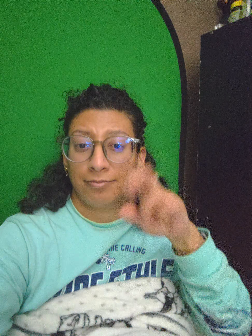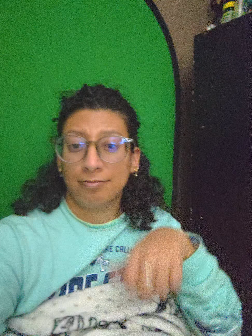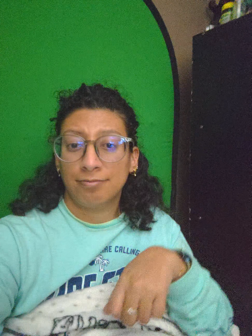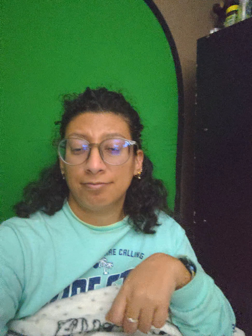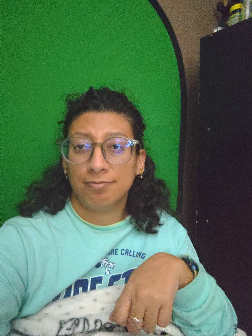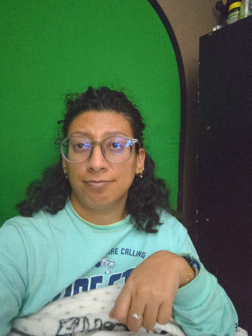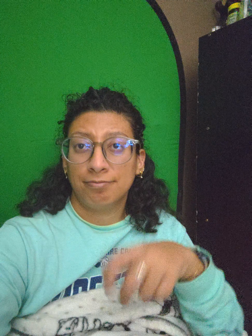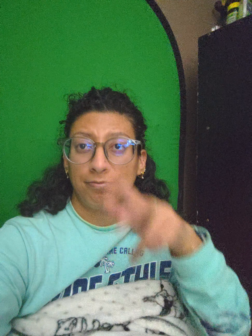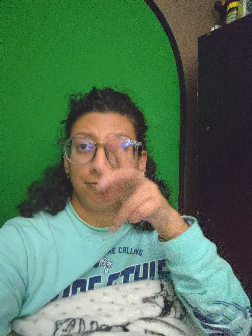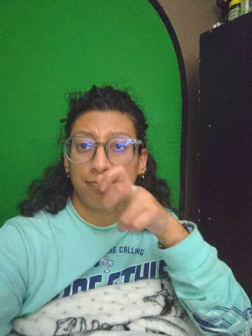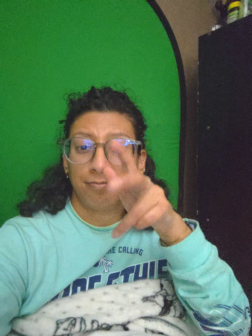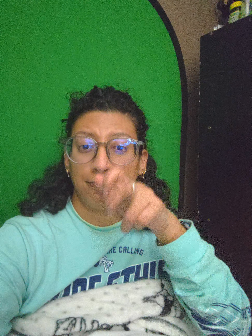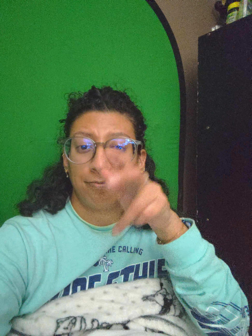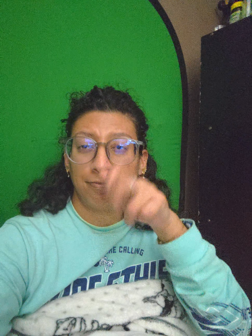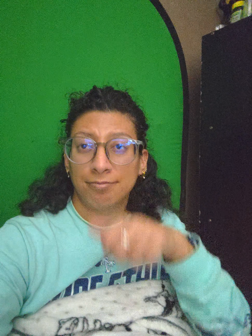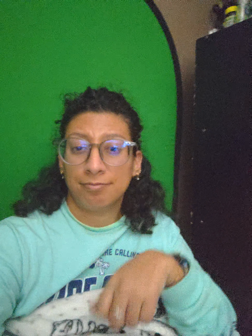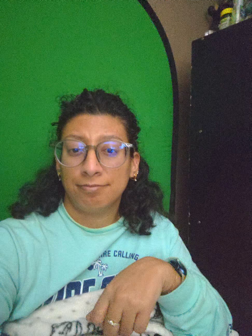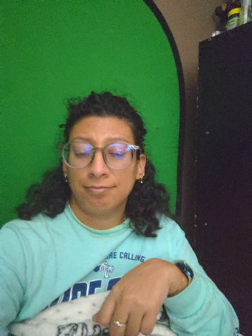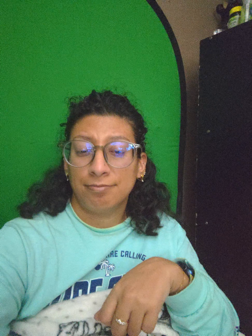bug